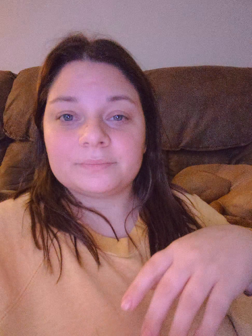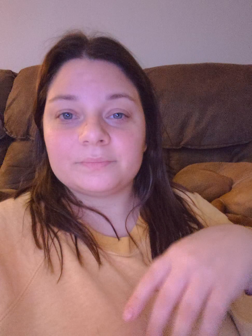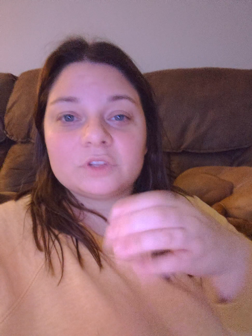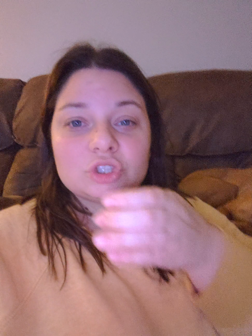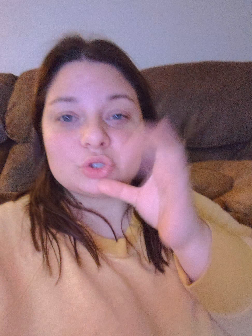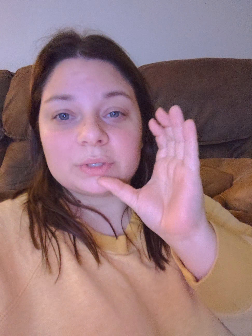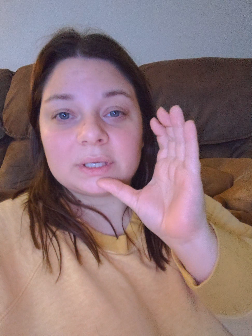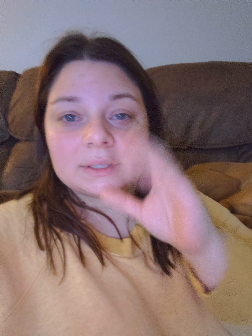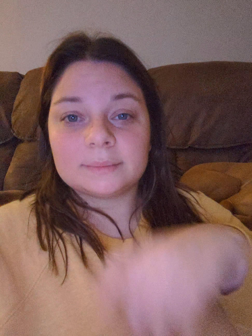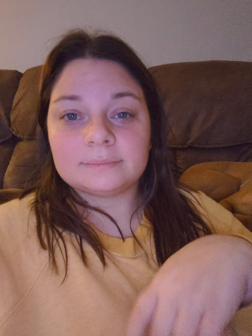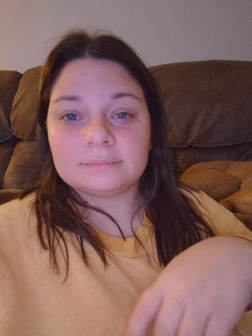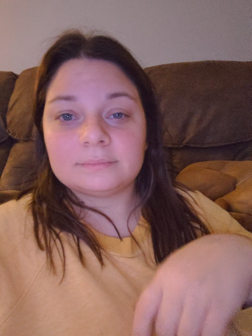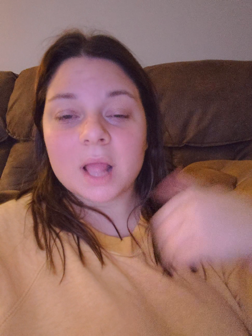drink